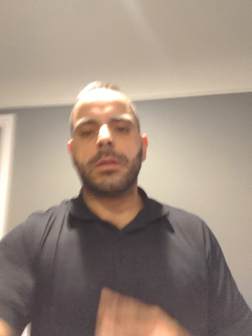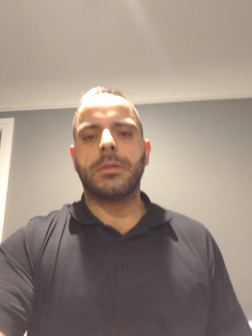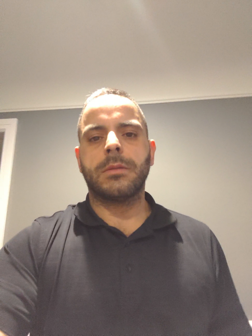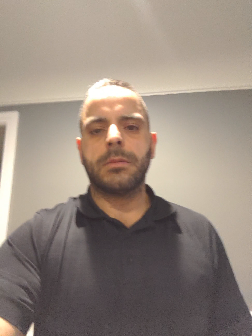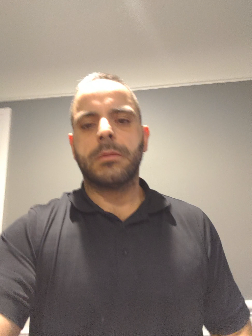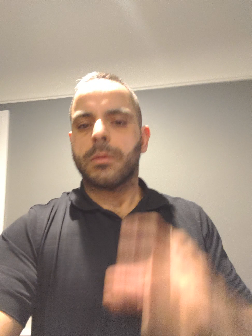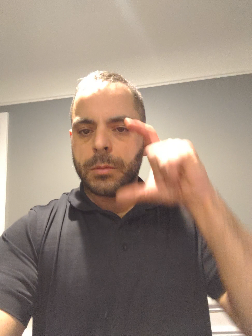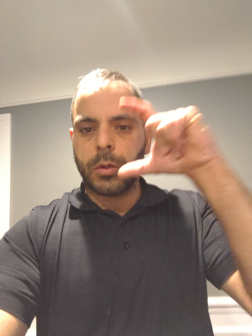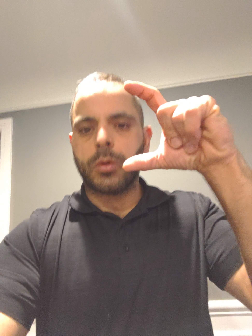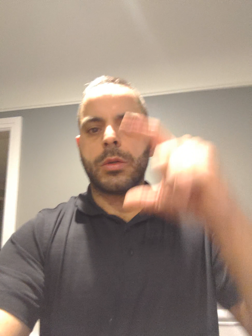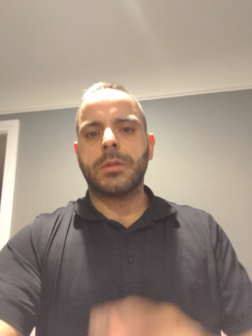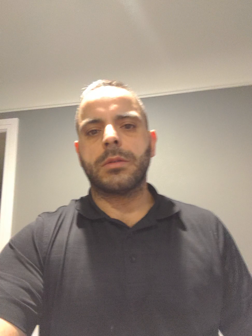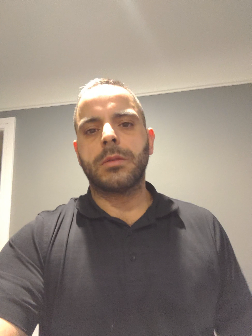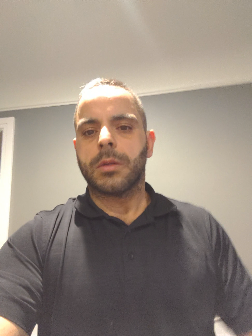moon